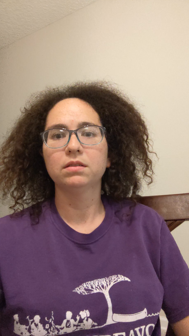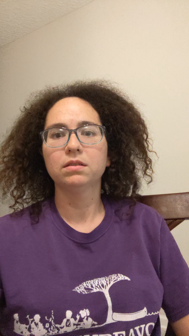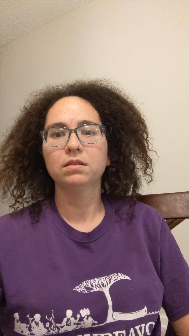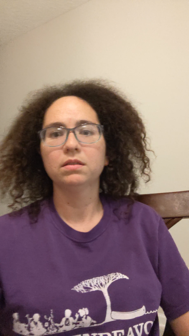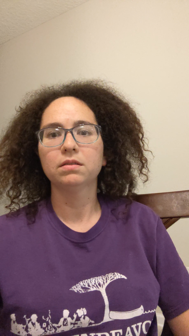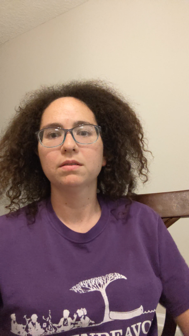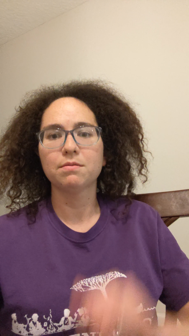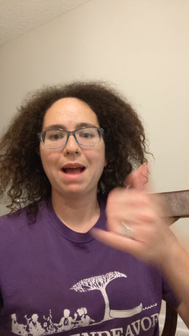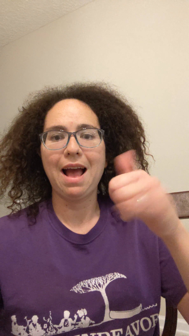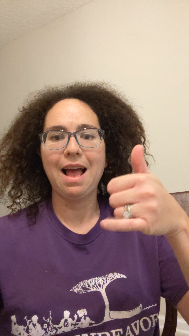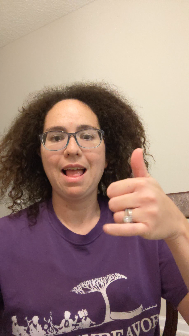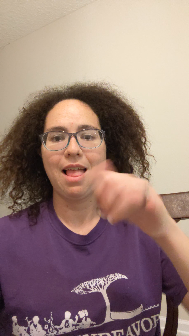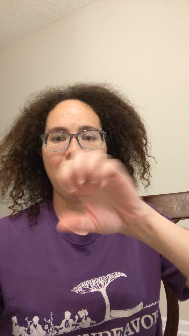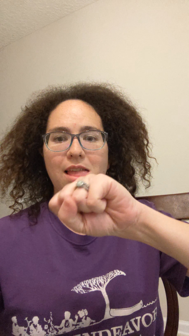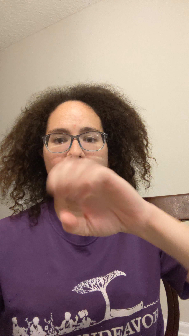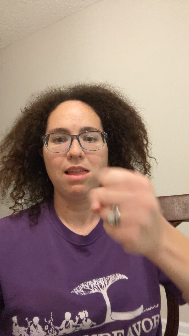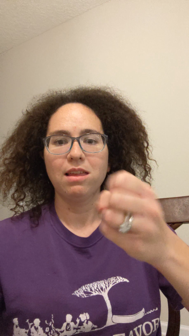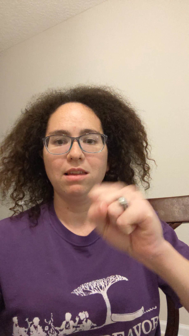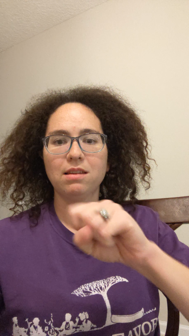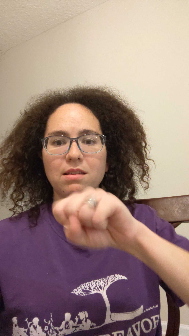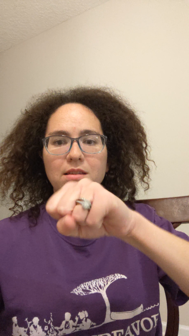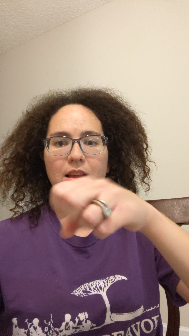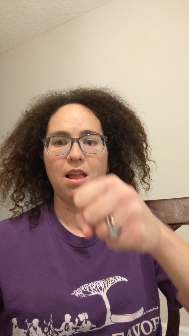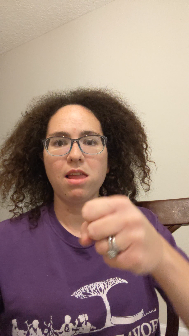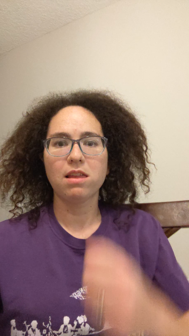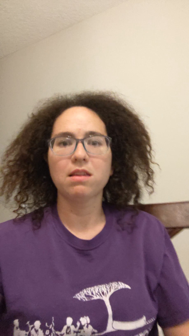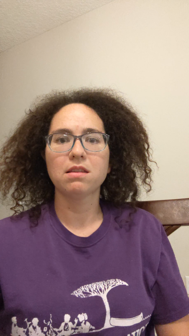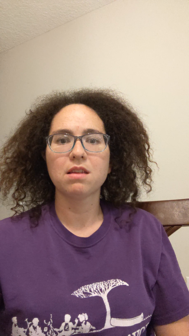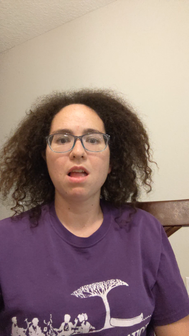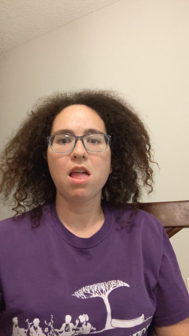play dough